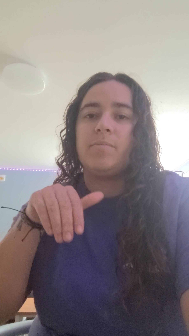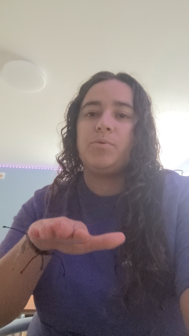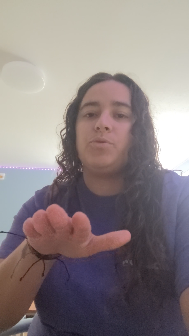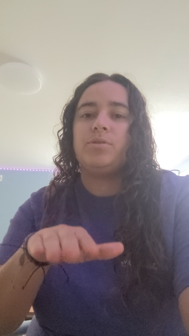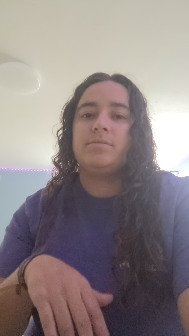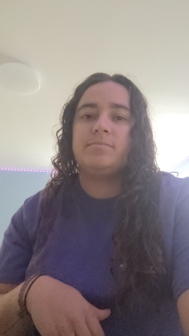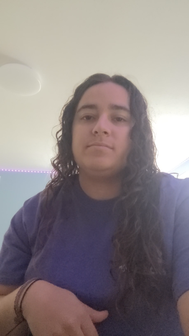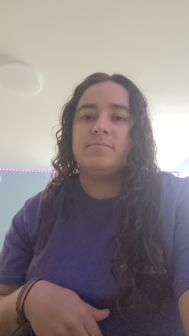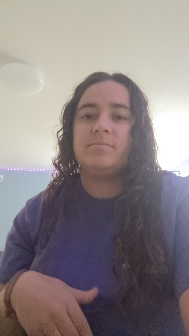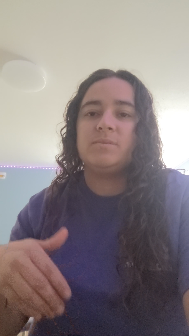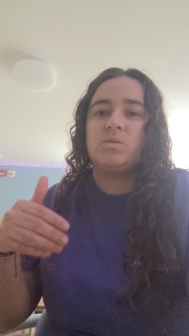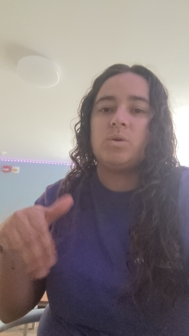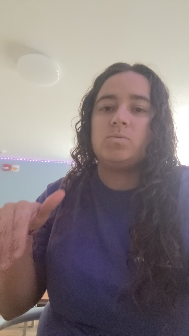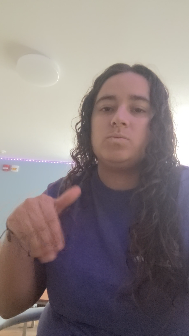shorts